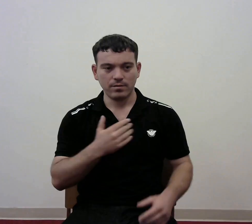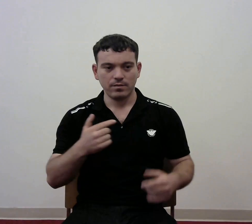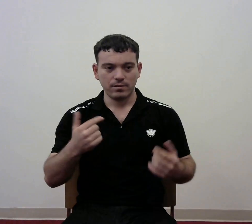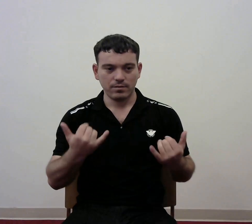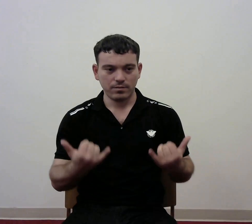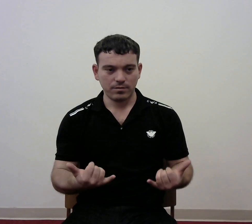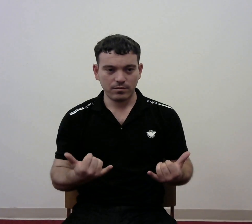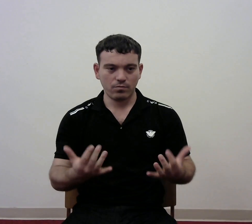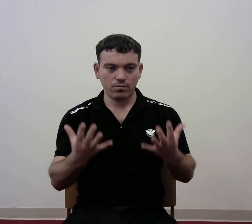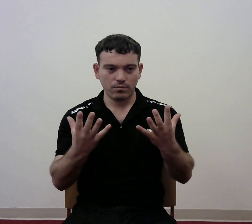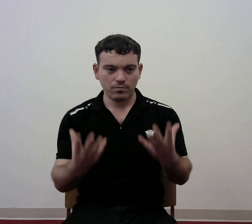bu gün